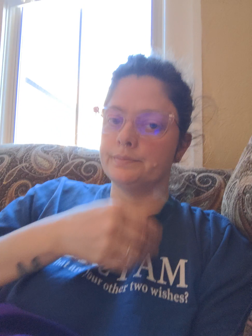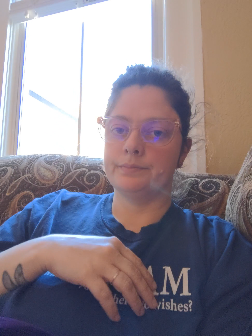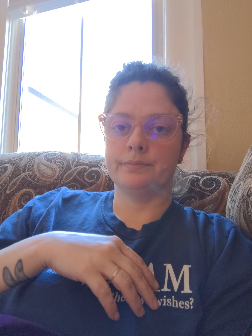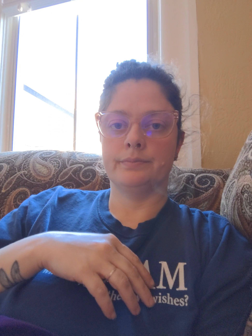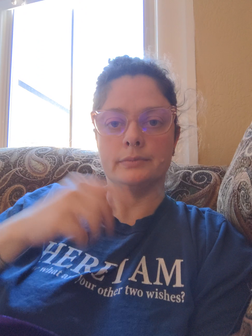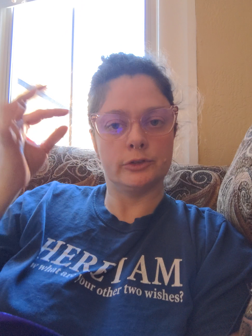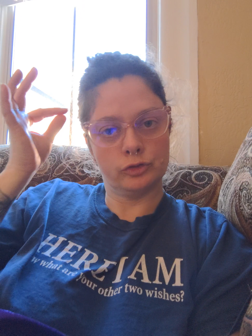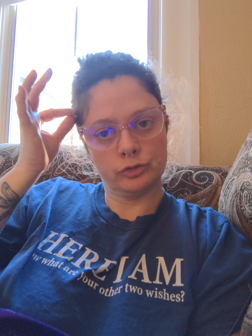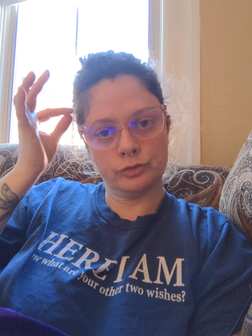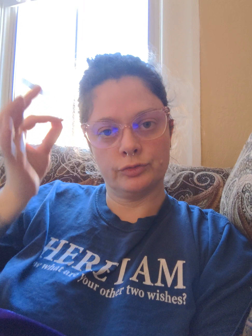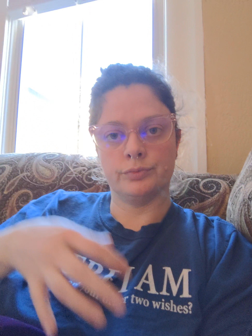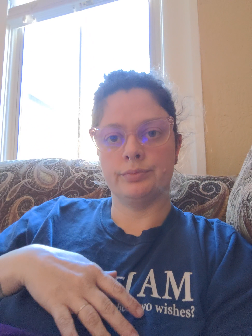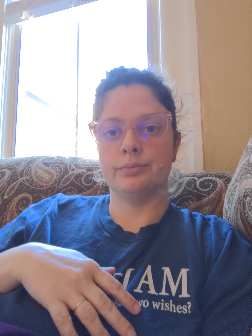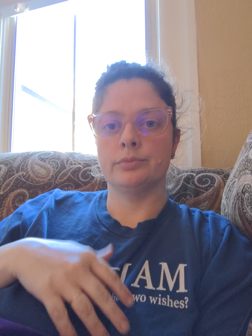hair